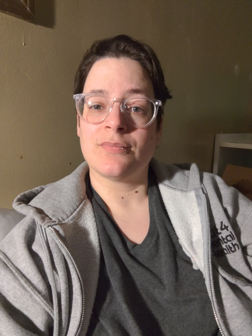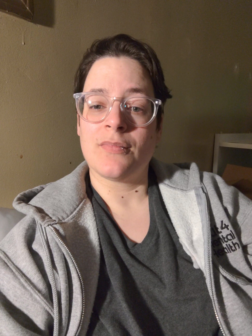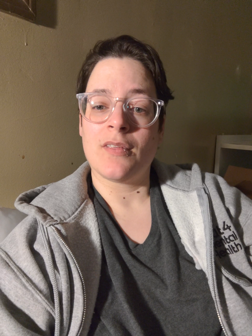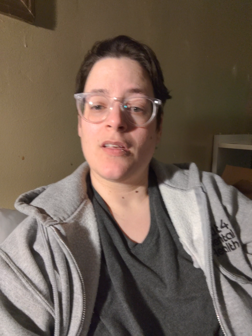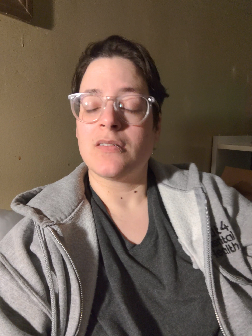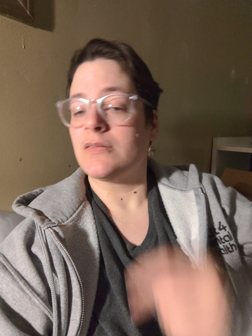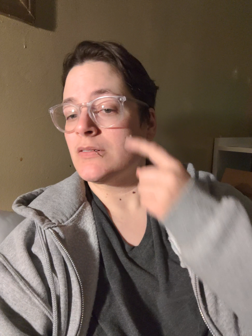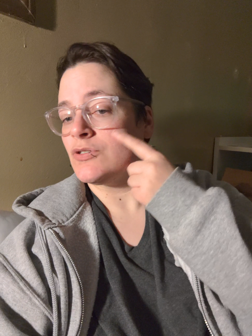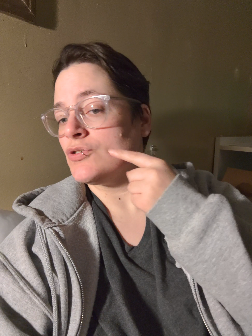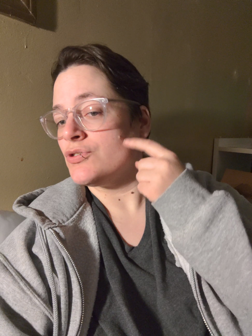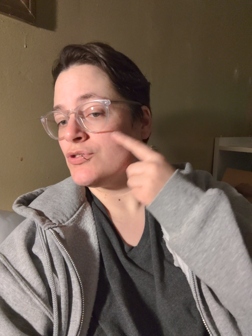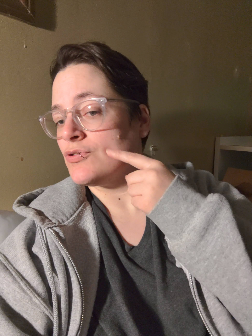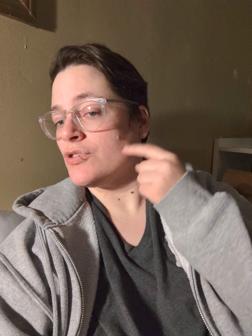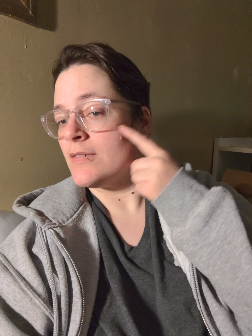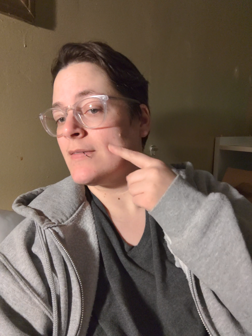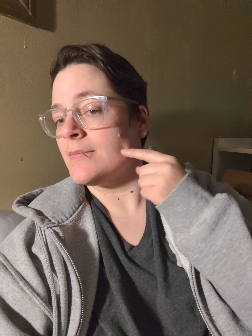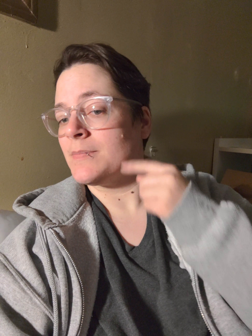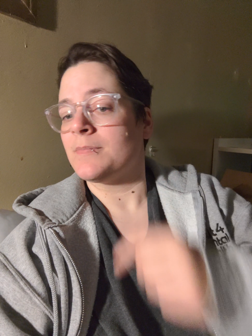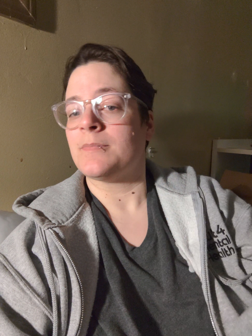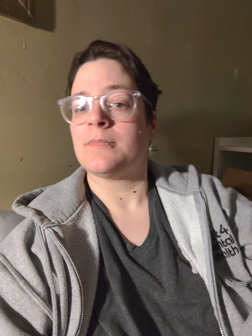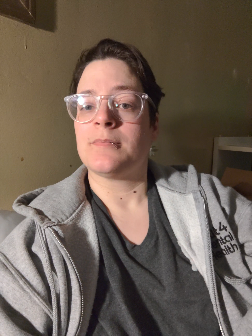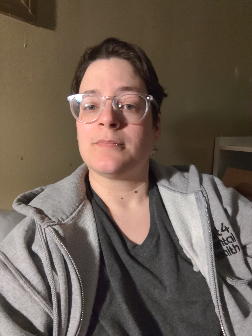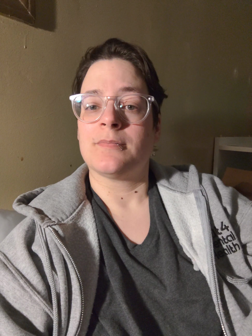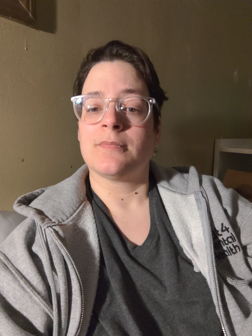cheek